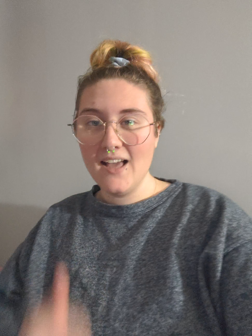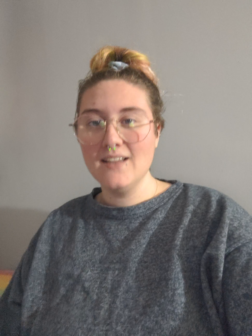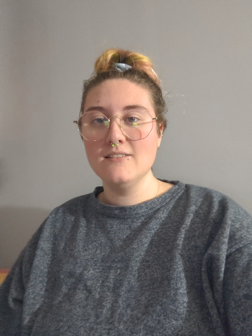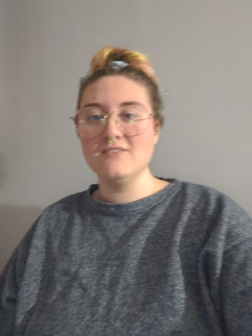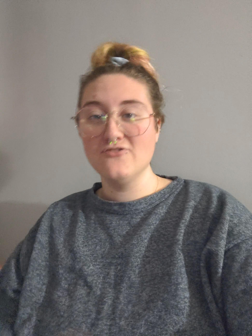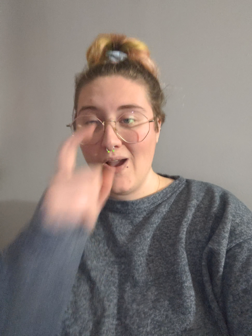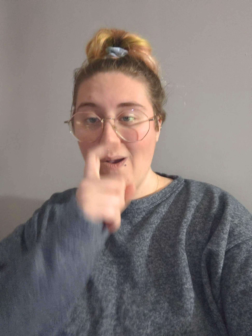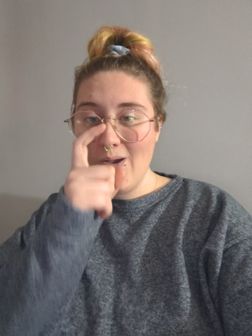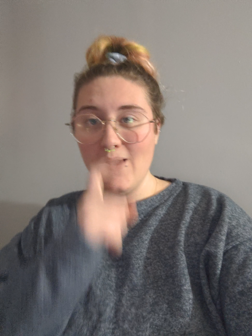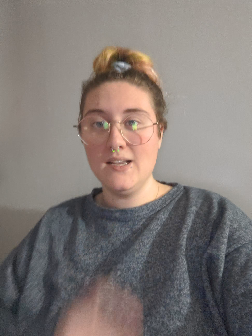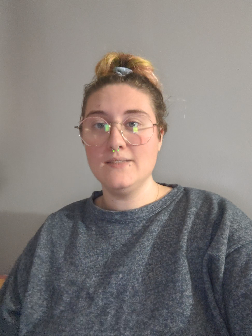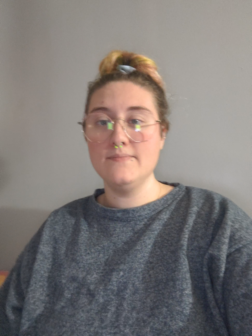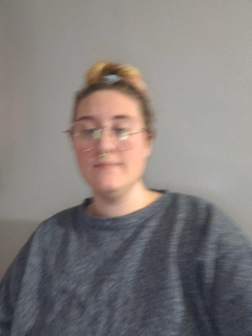doll